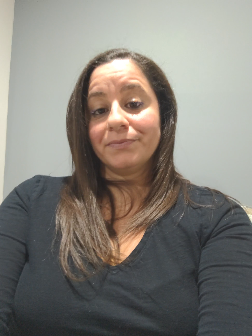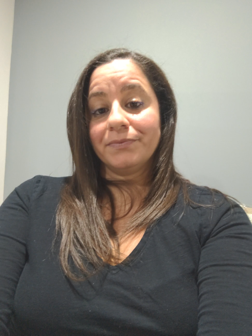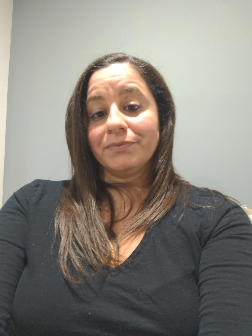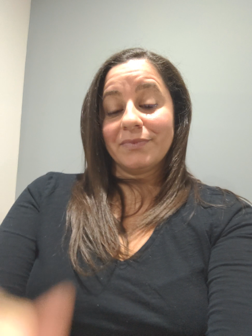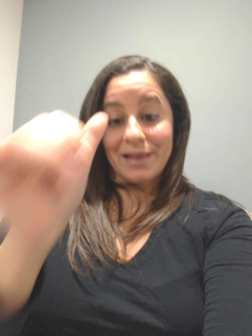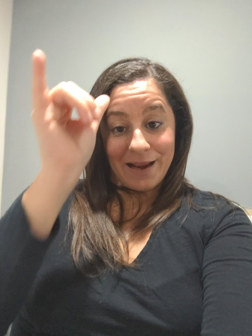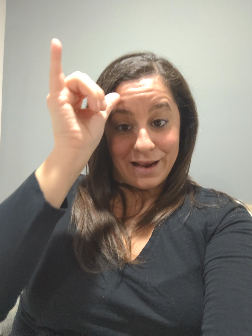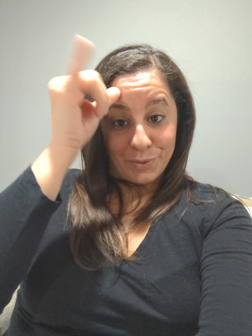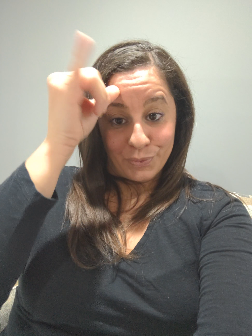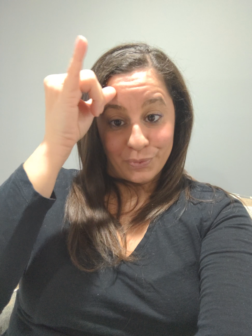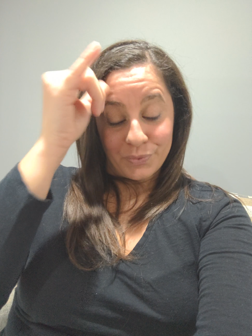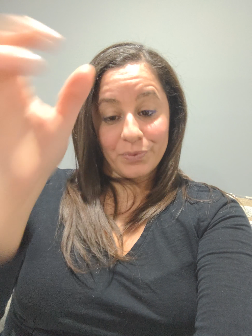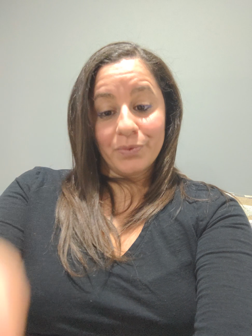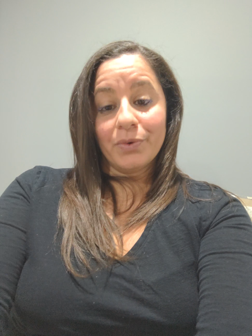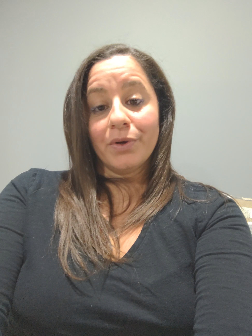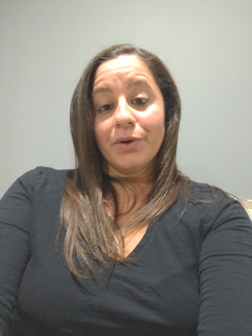cow